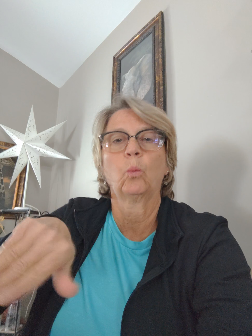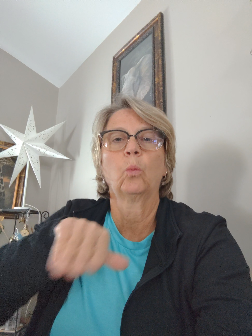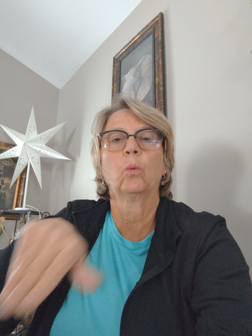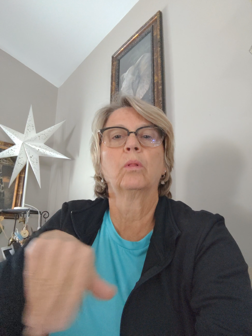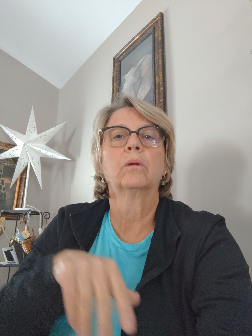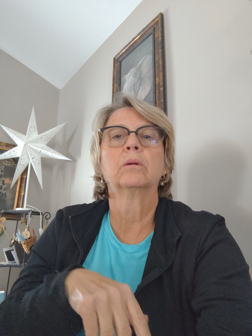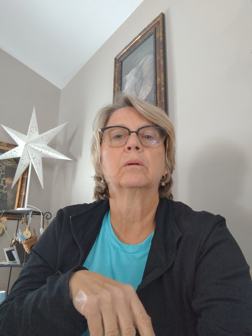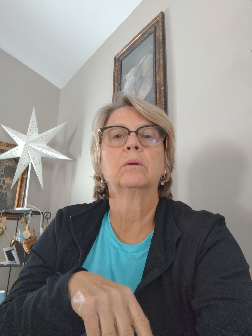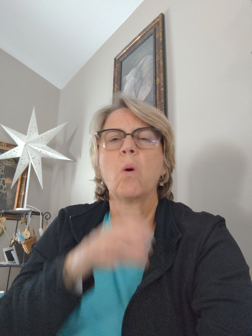pool